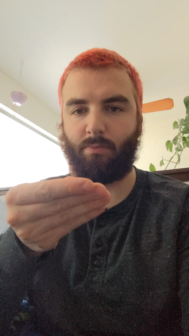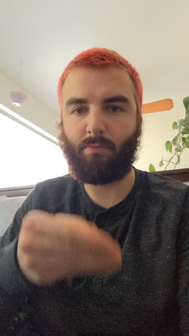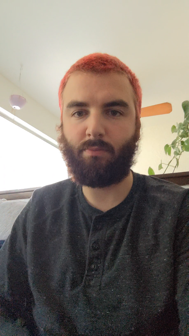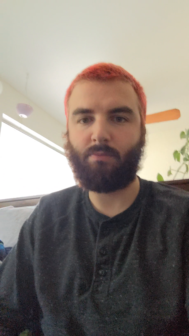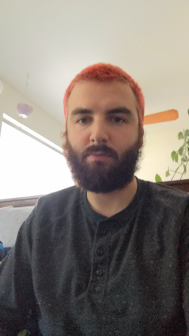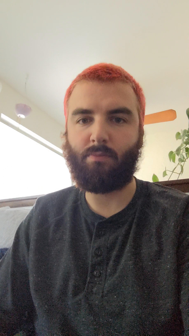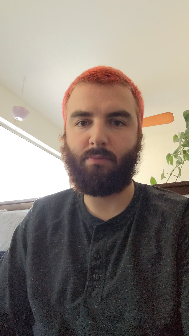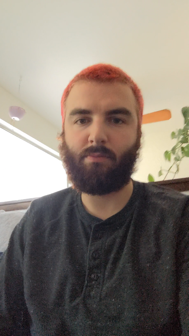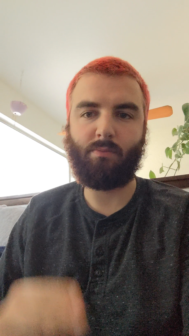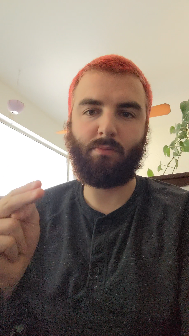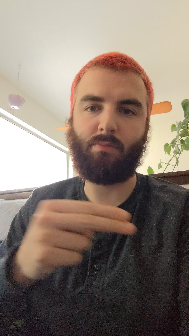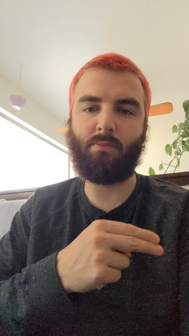belt